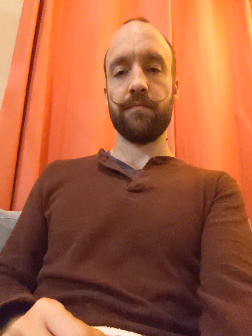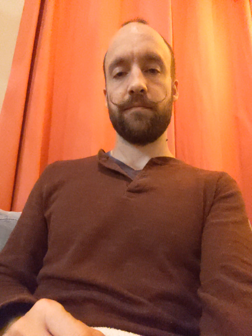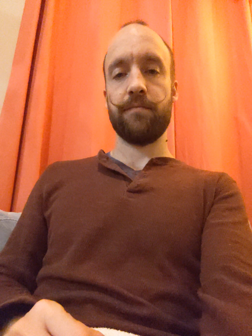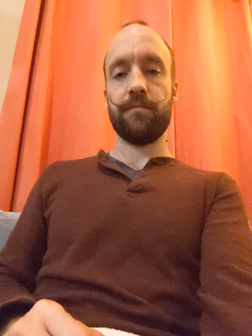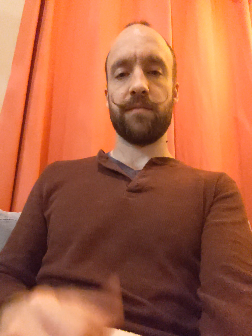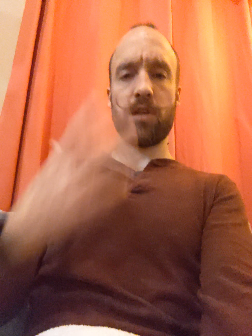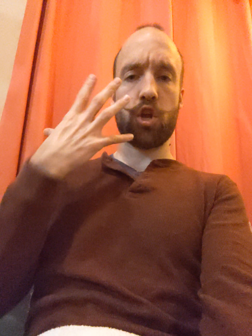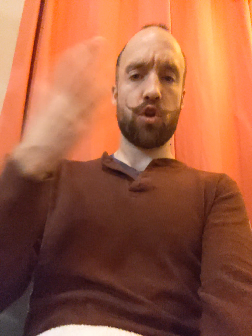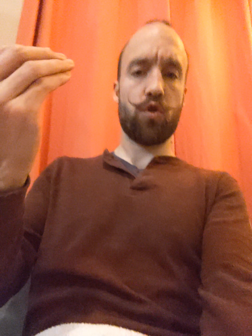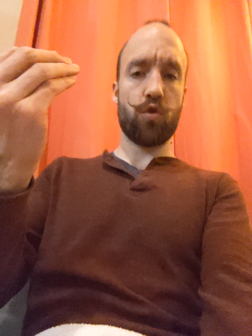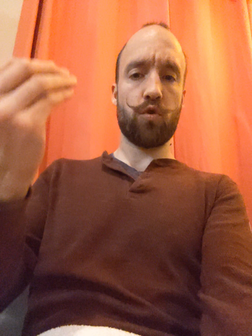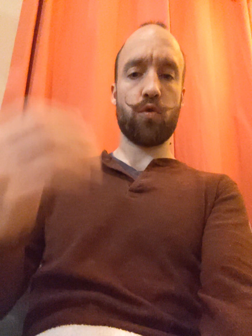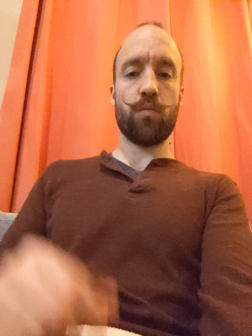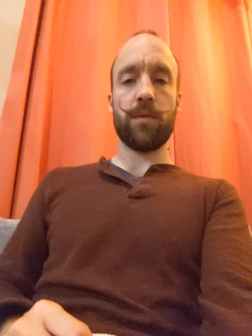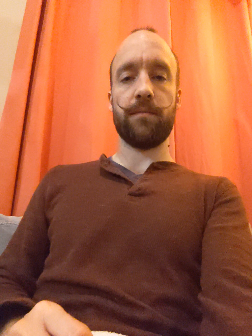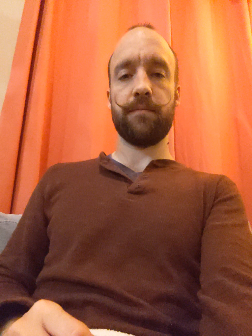go